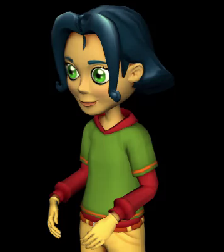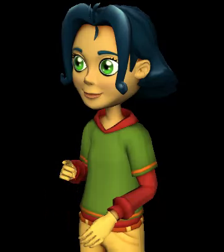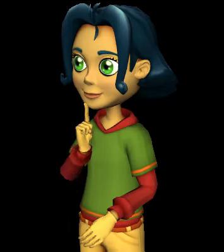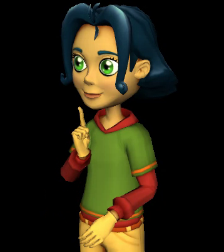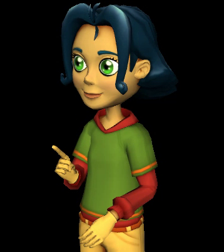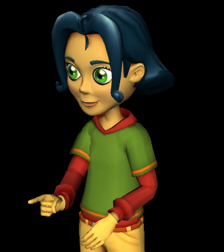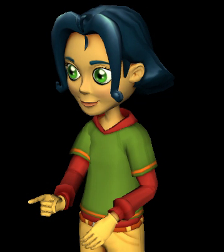طلب